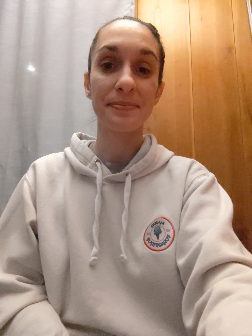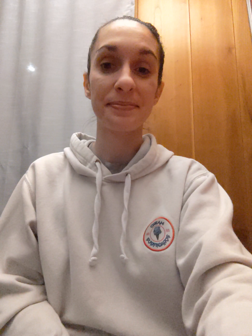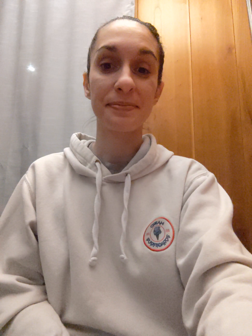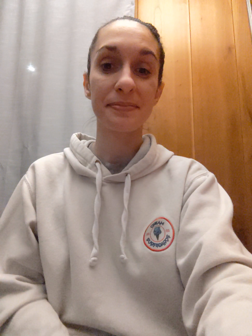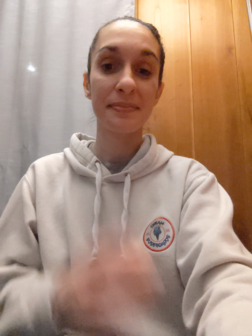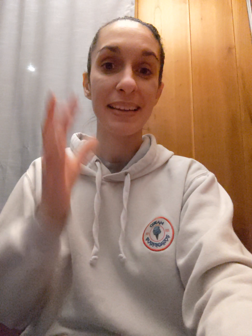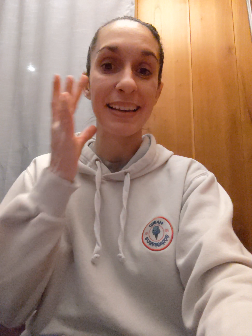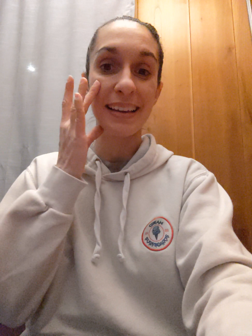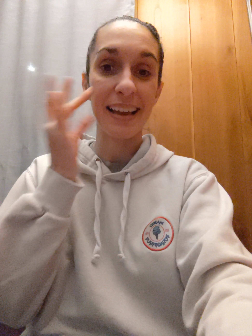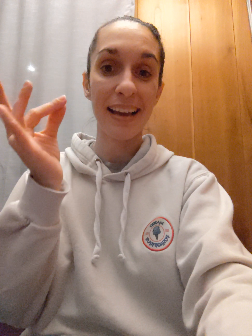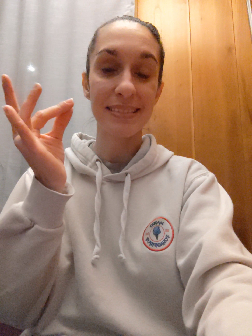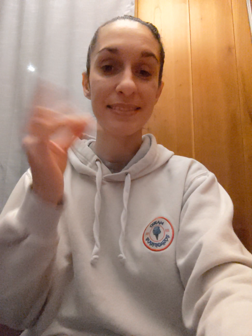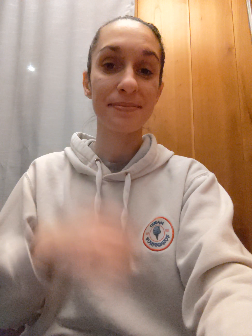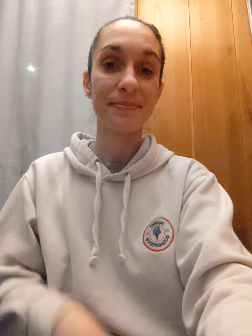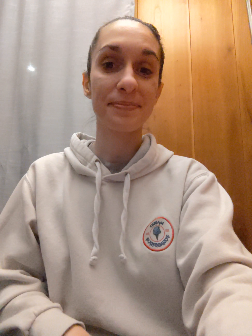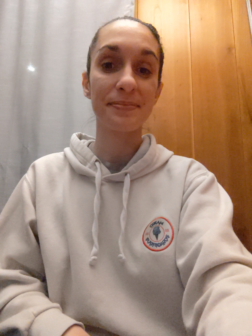cat